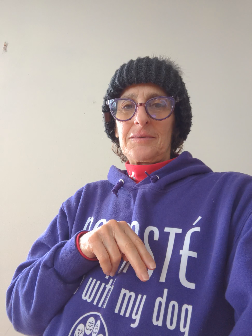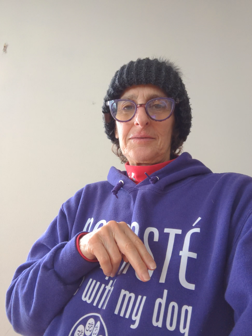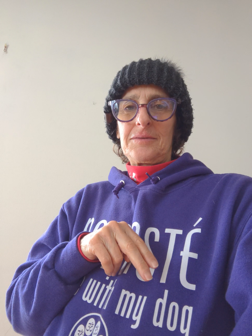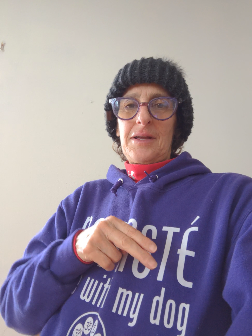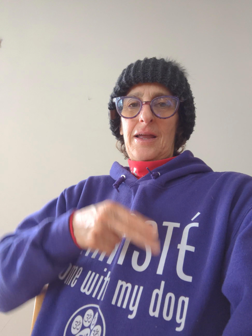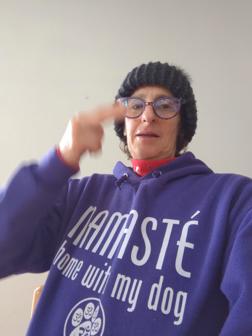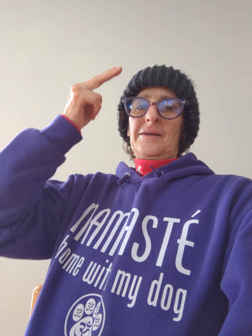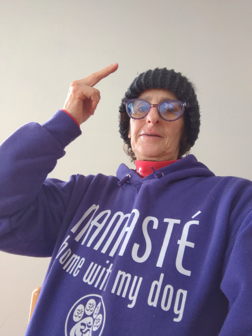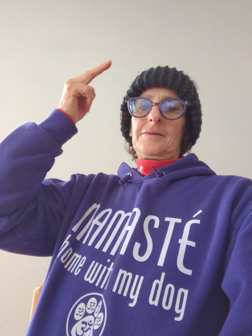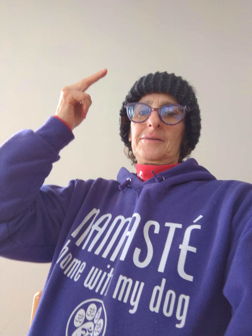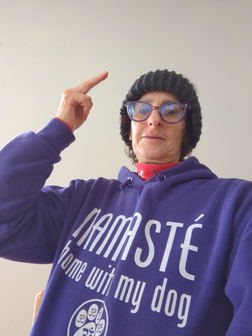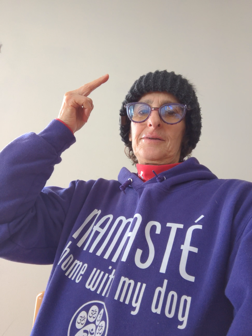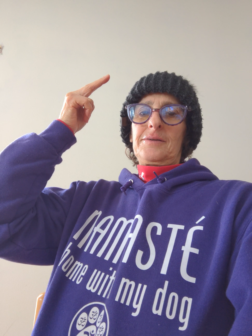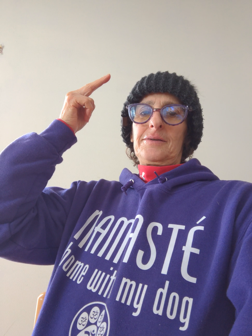high